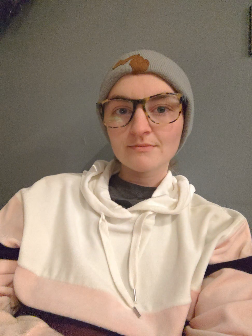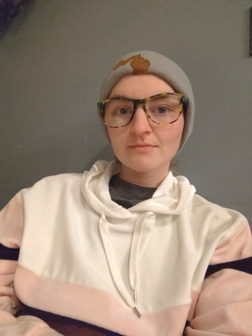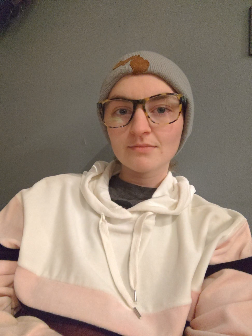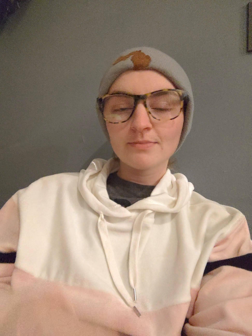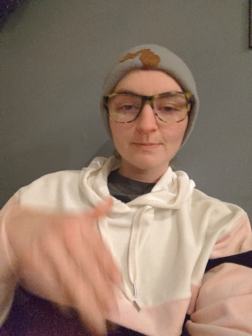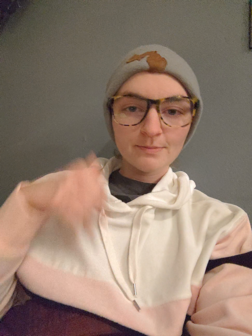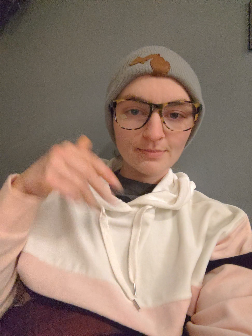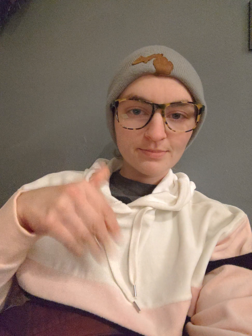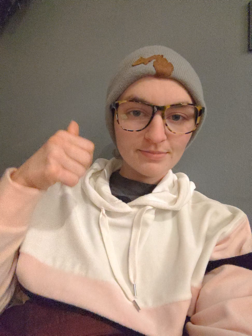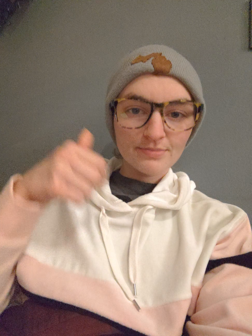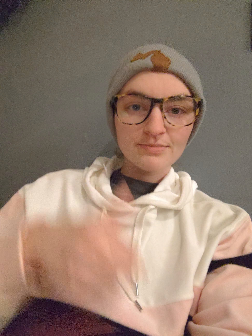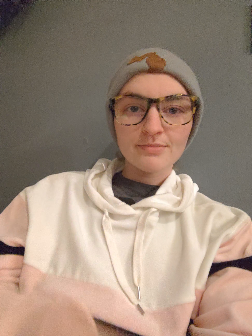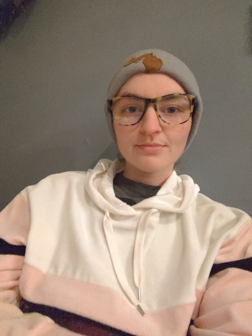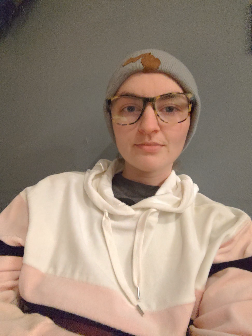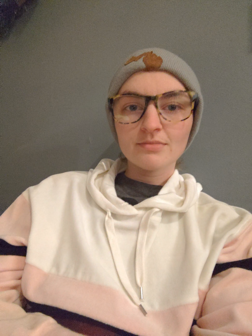jeans